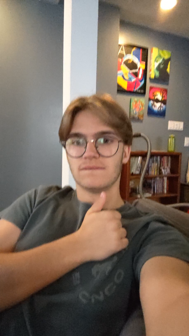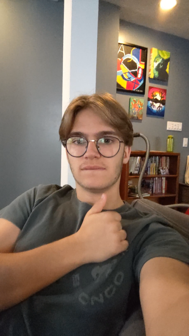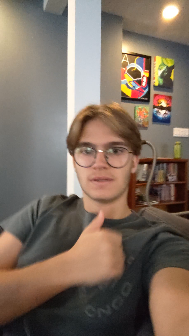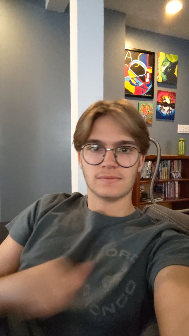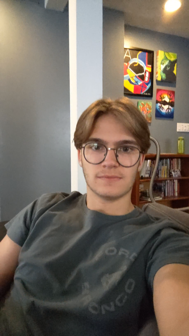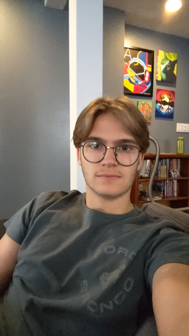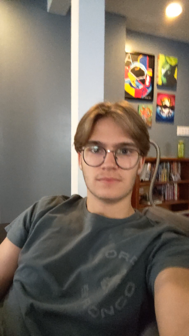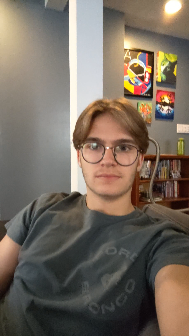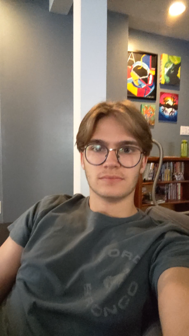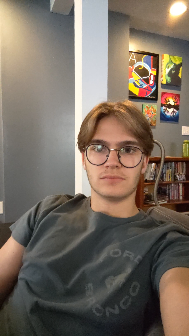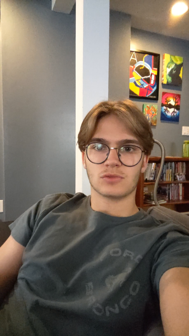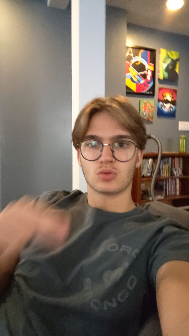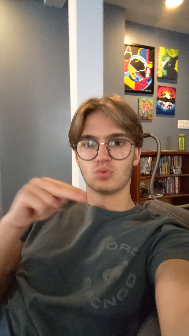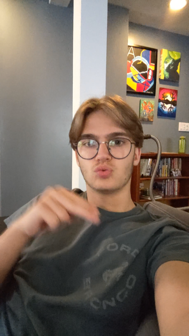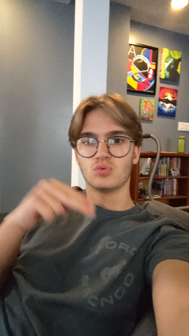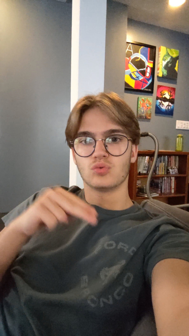nurse